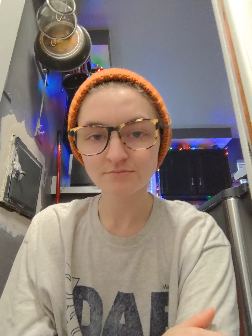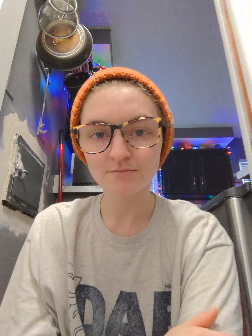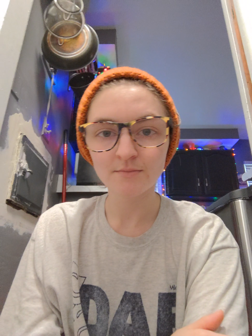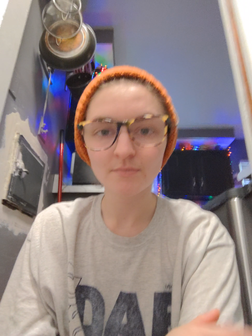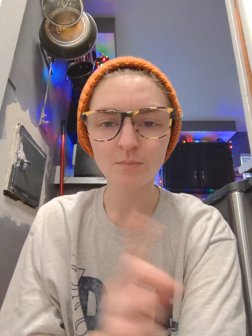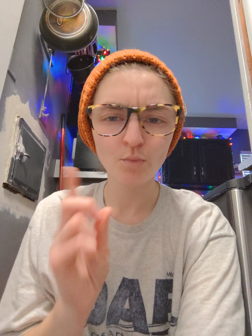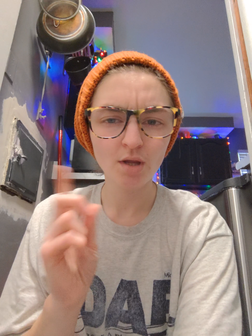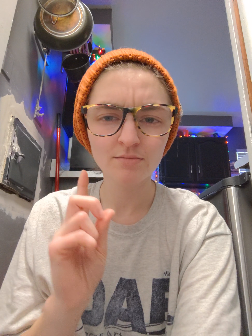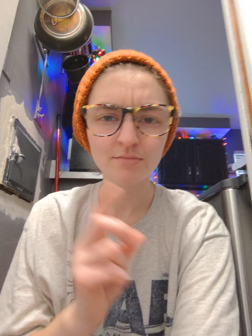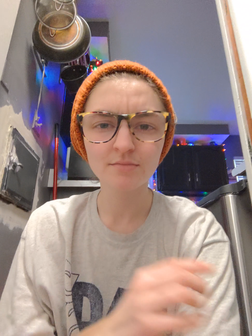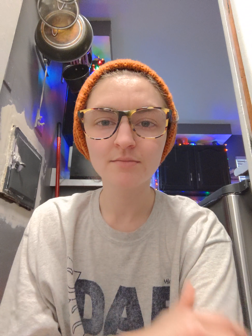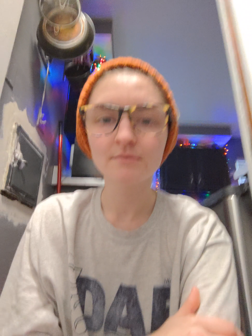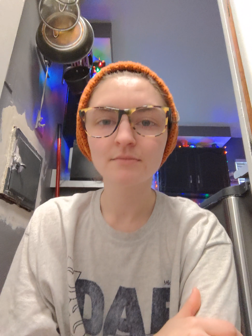where